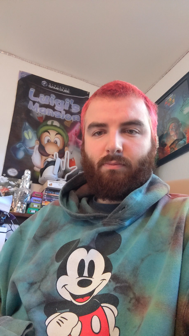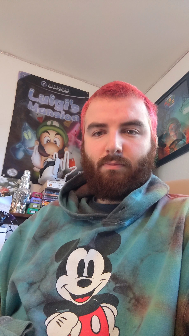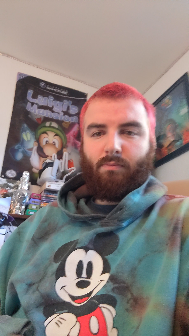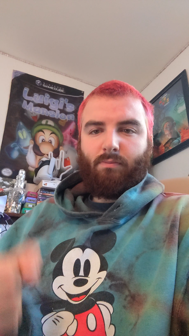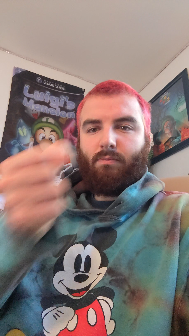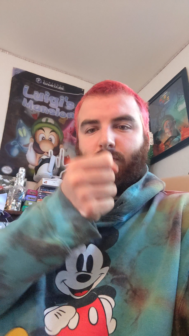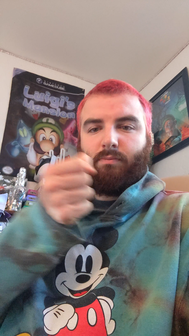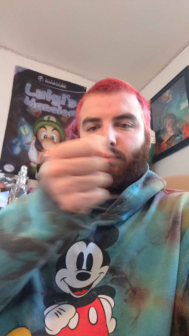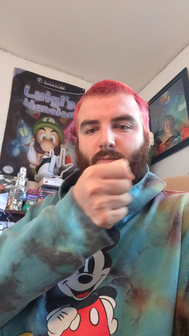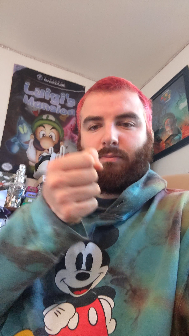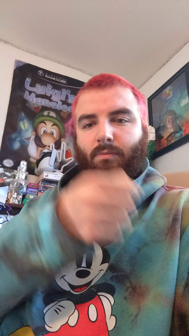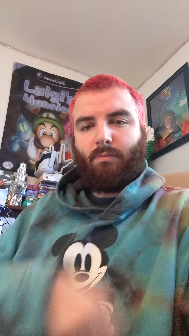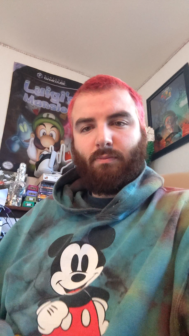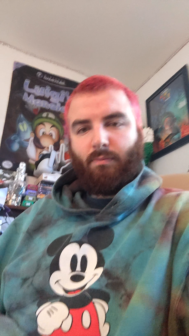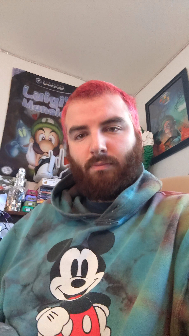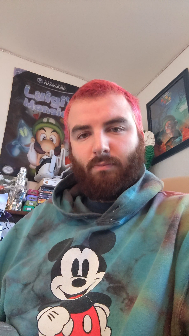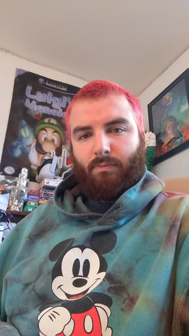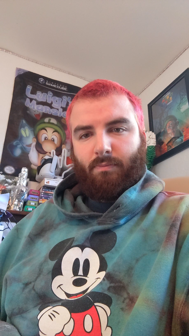coffee